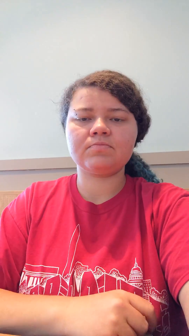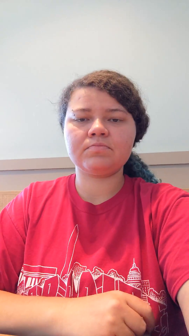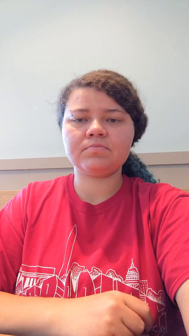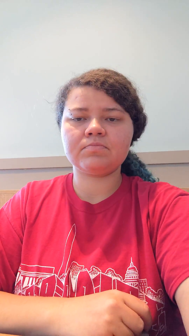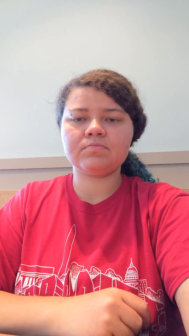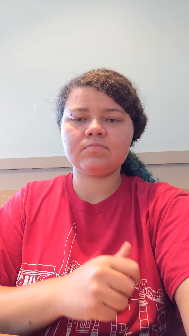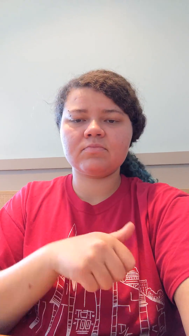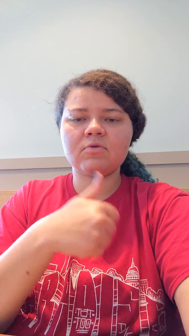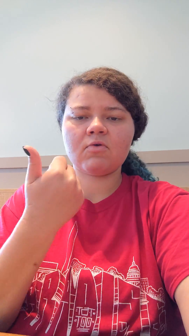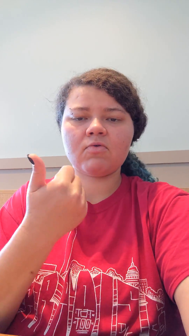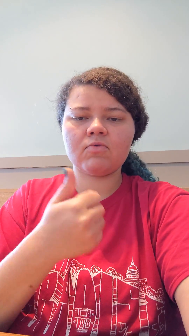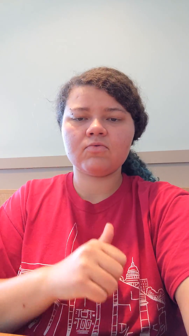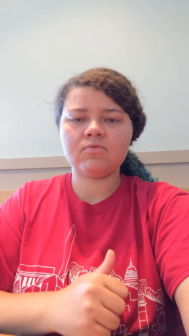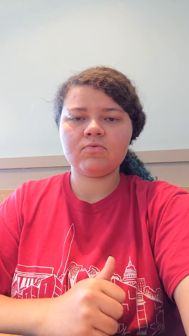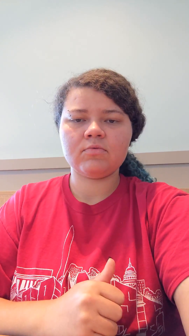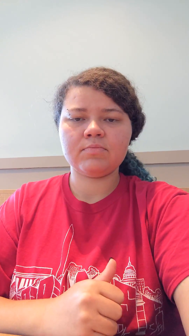other